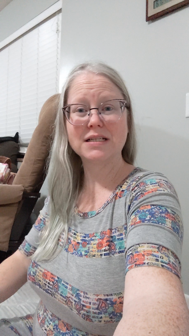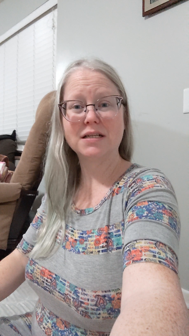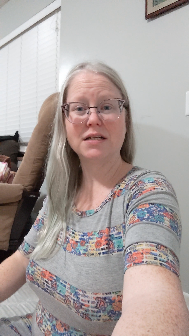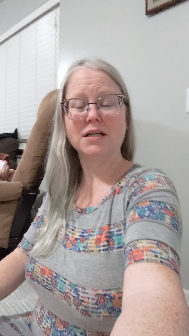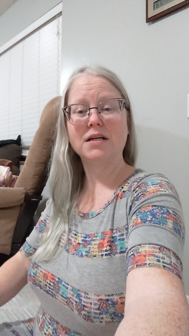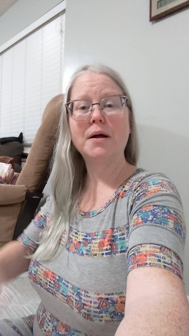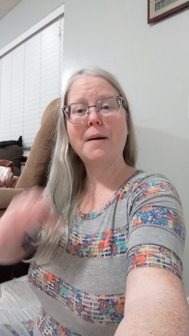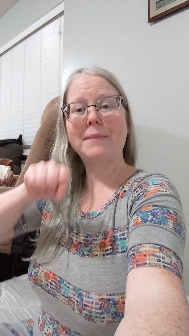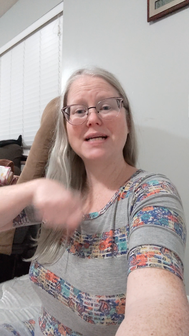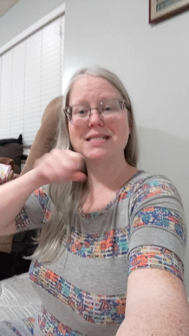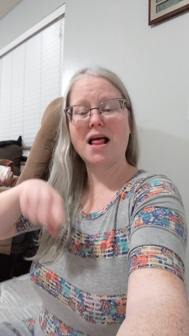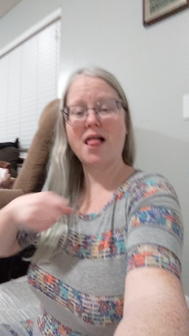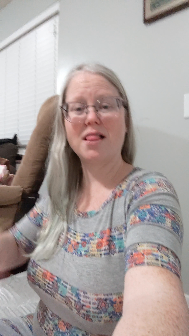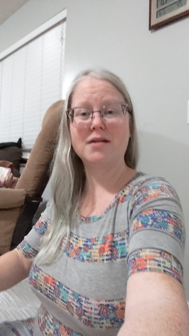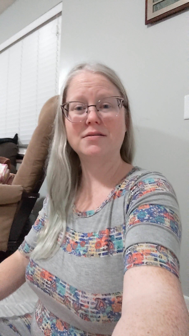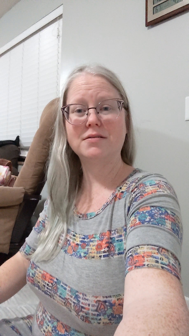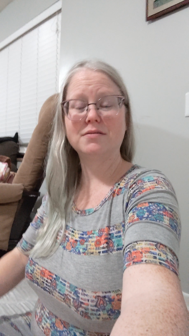bicycle